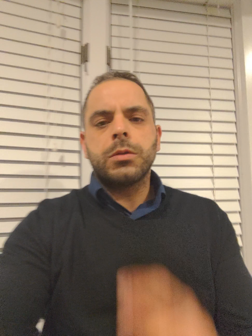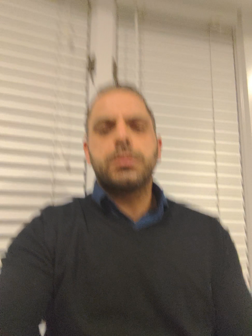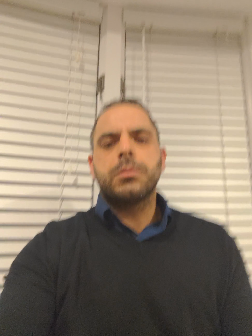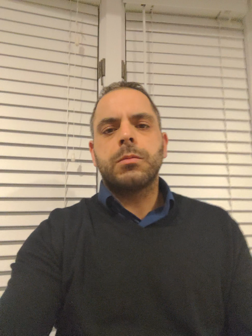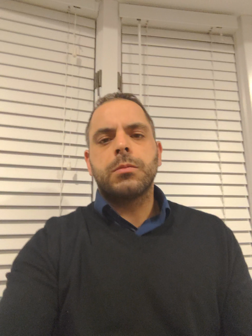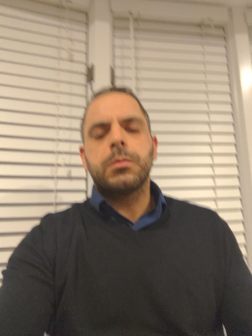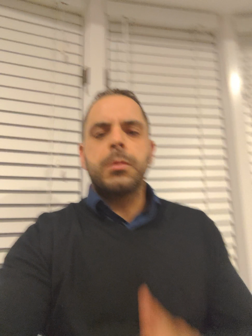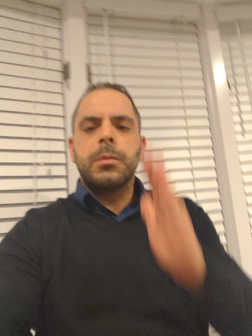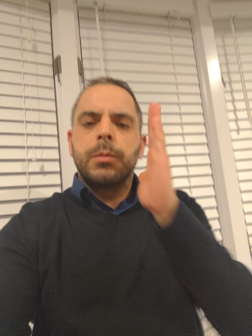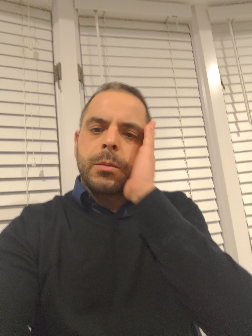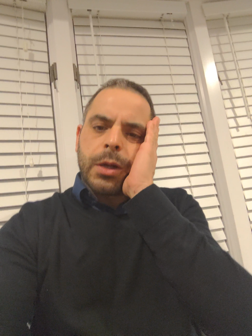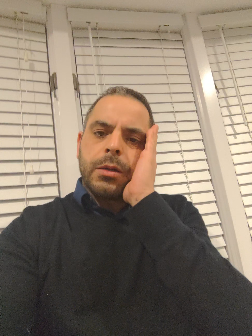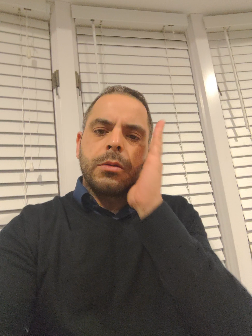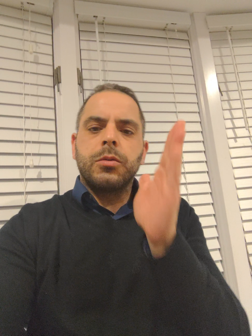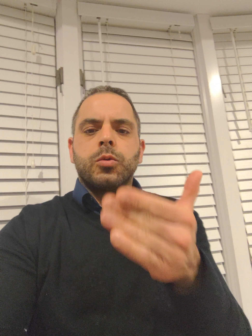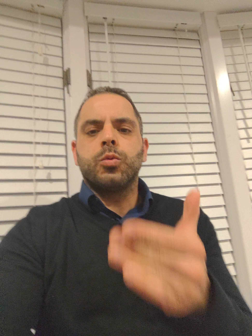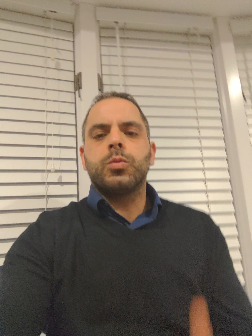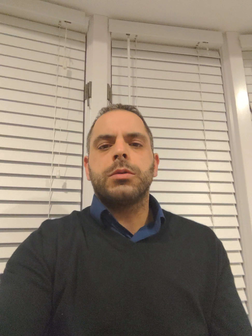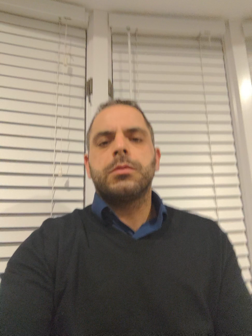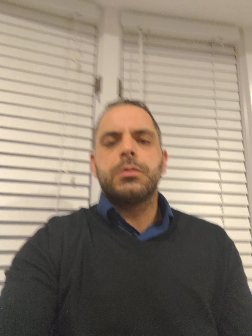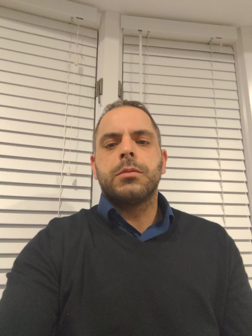bedroom